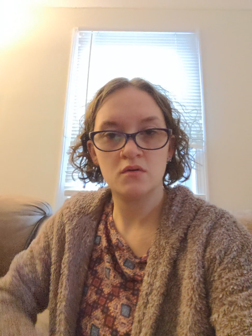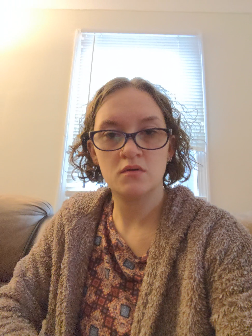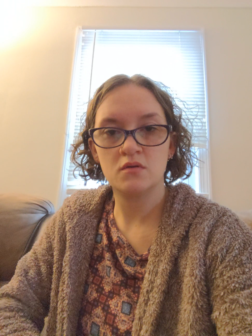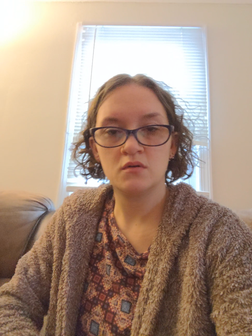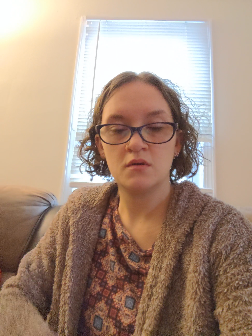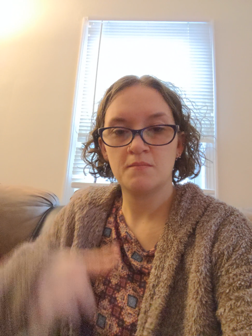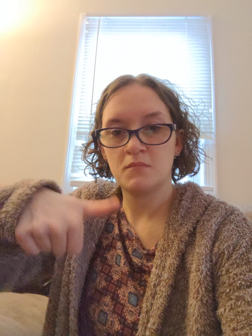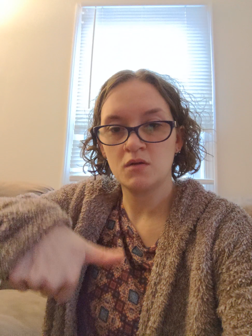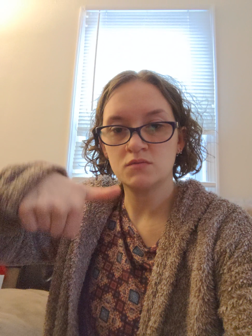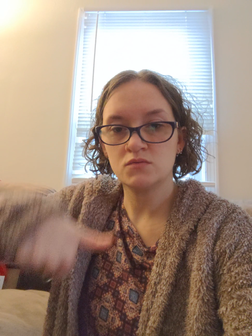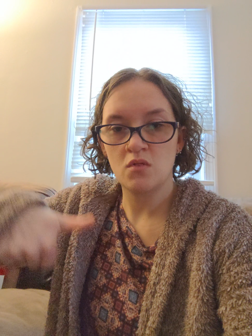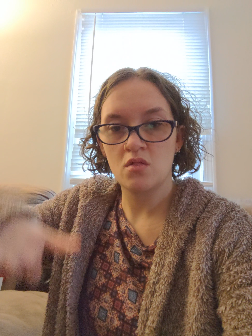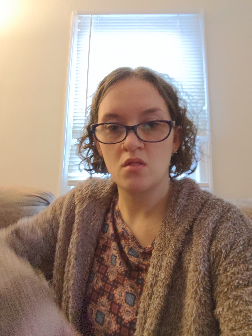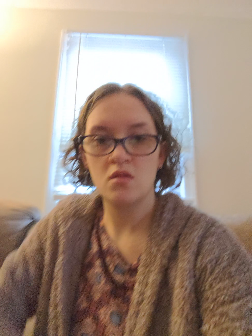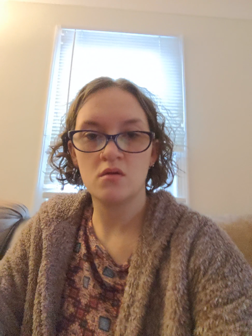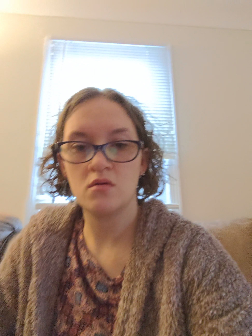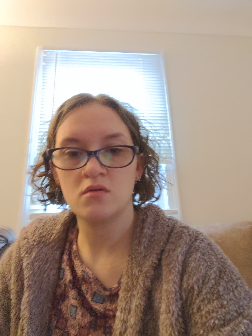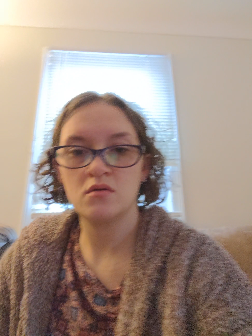puzzle